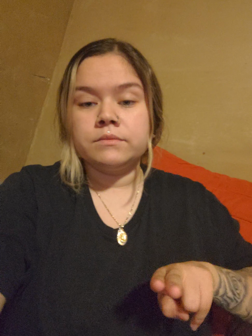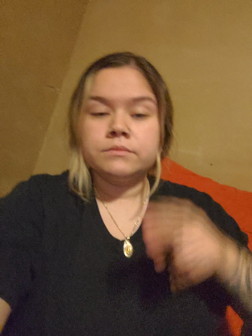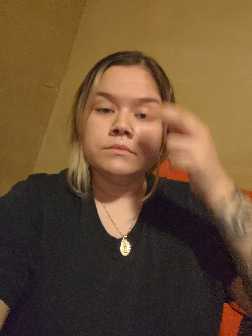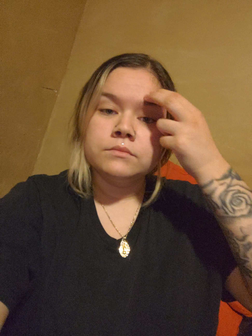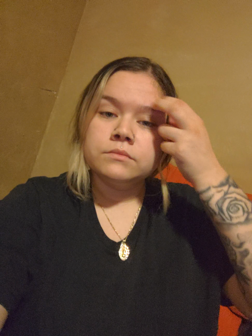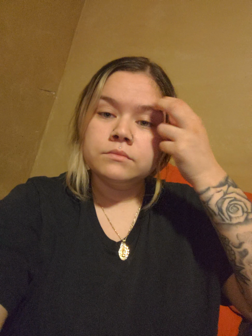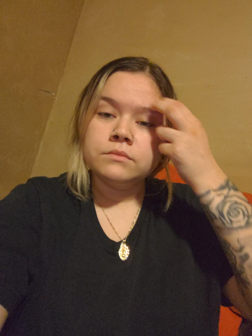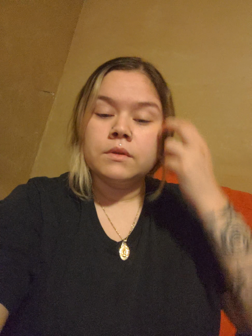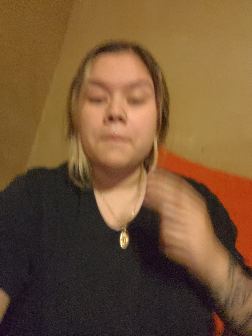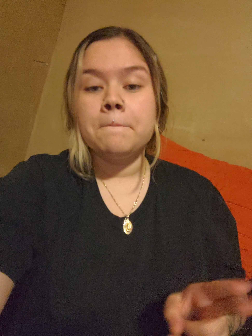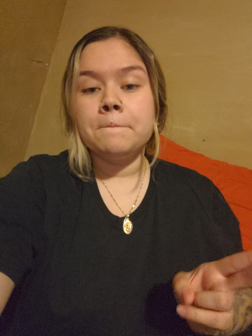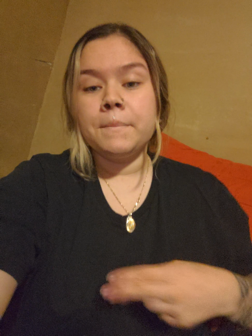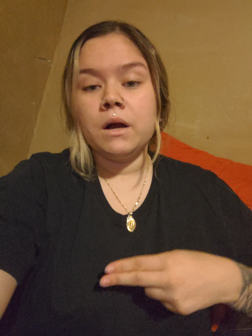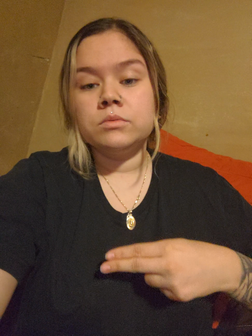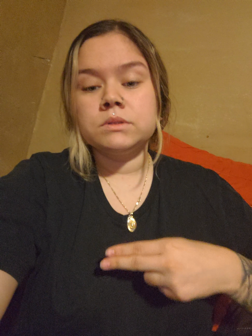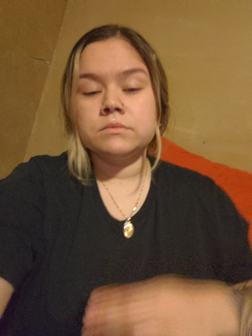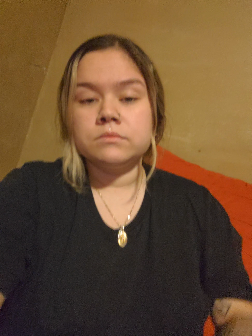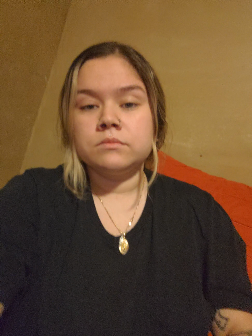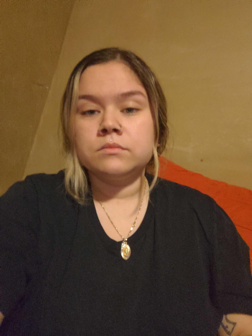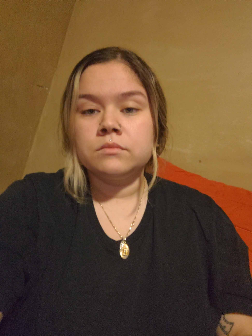belt